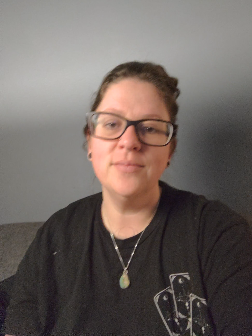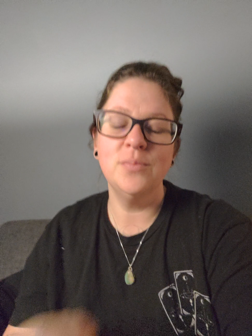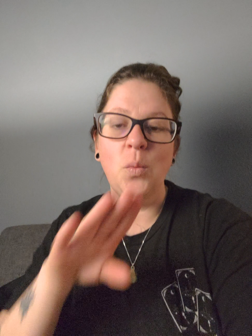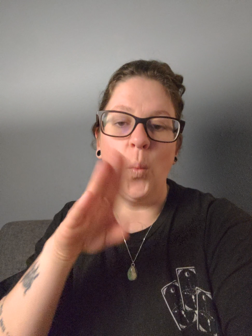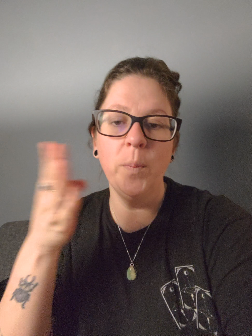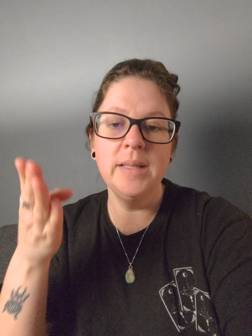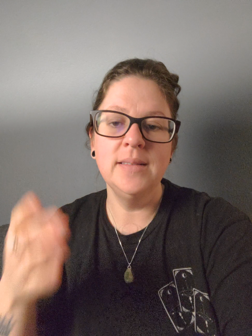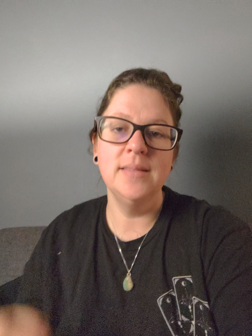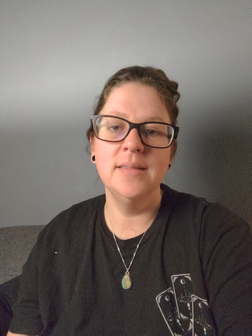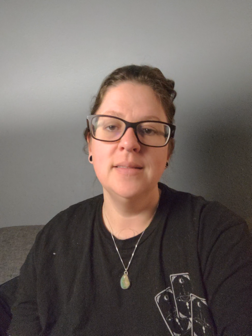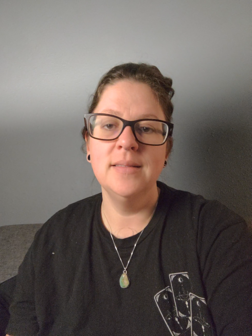open